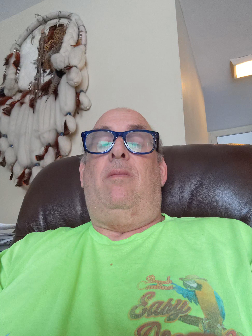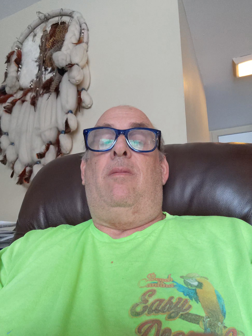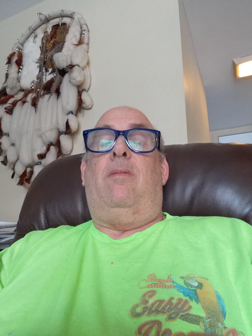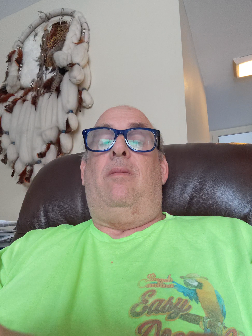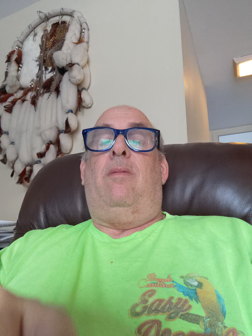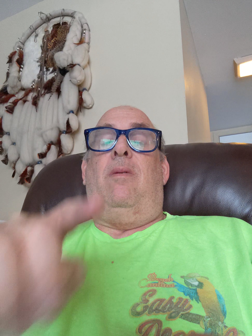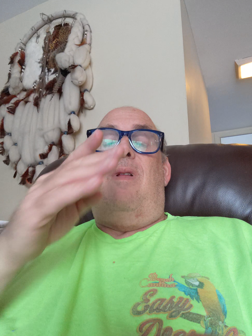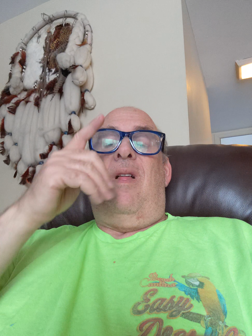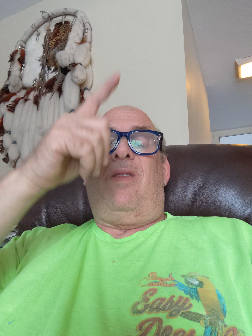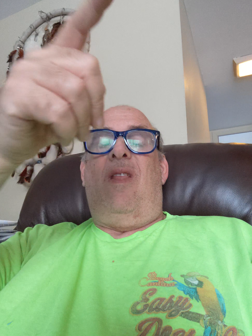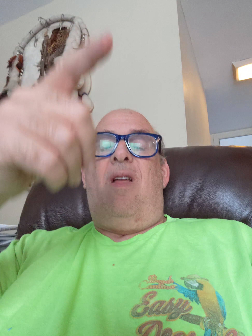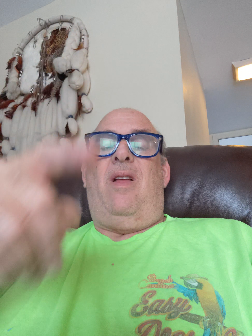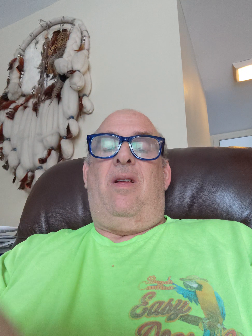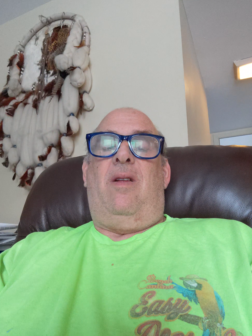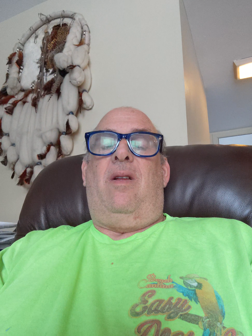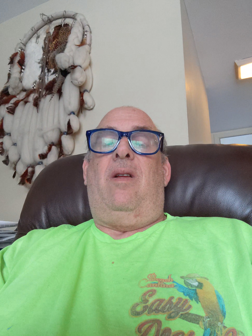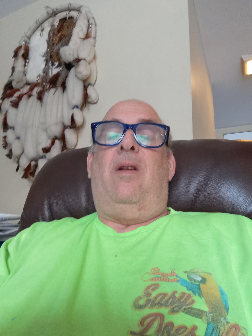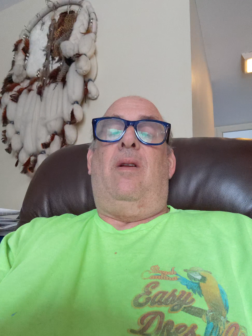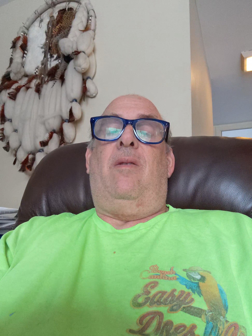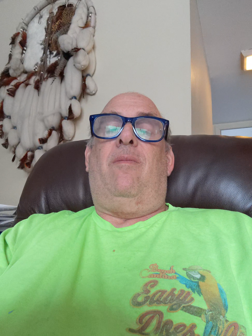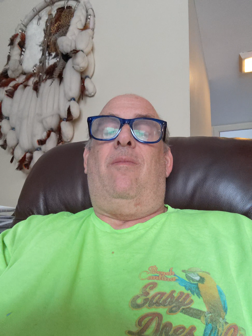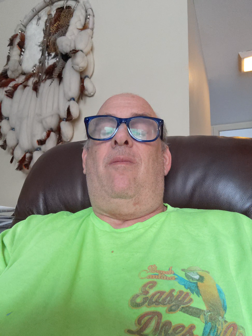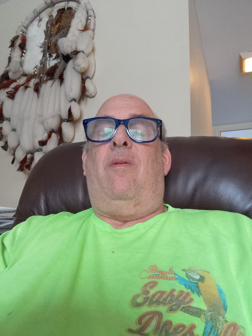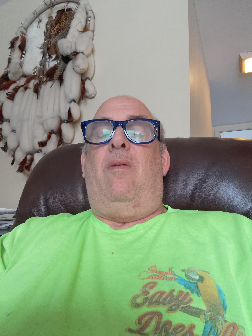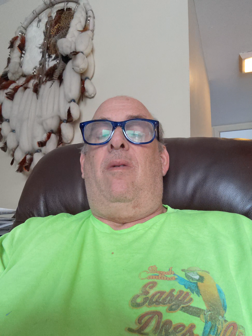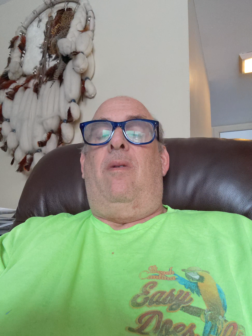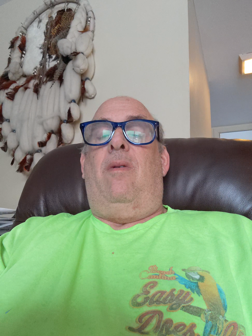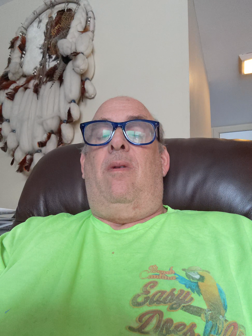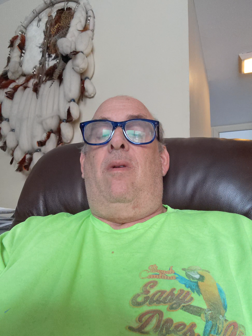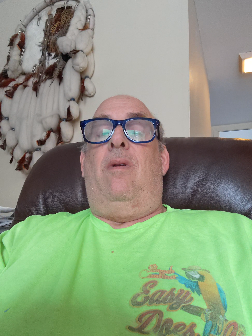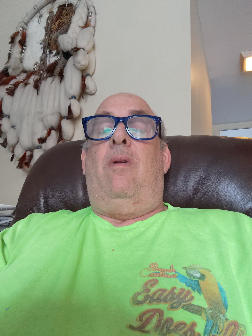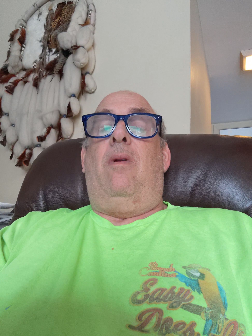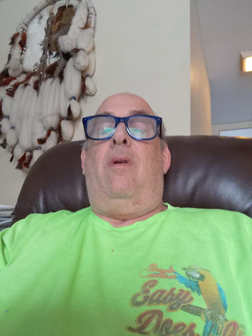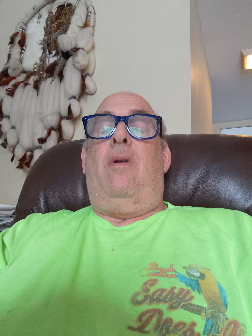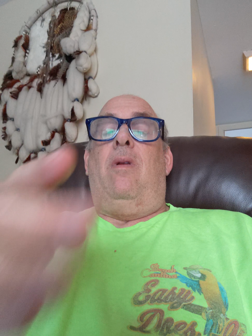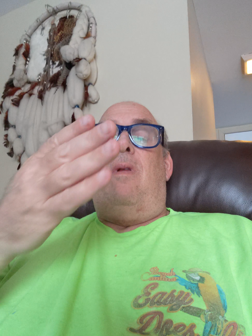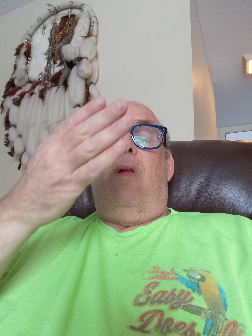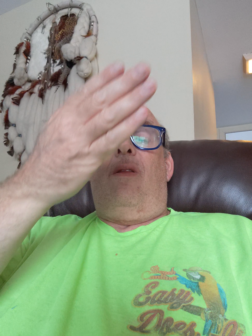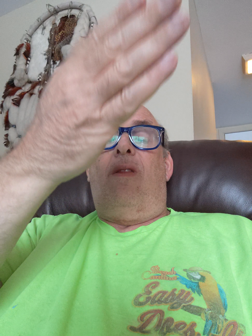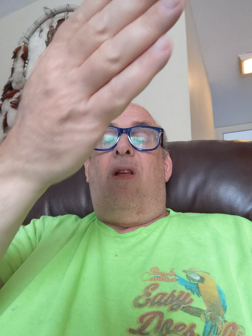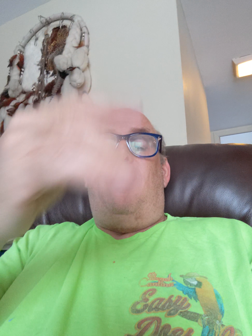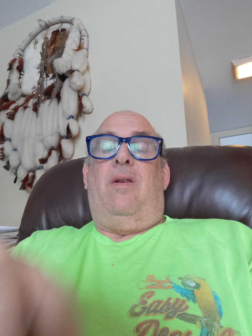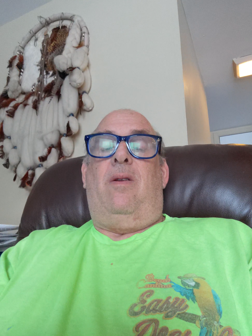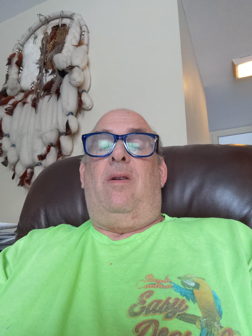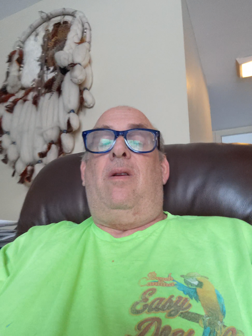there